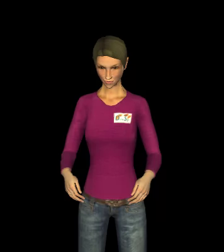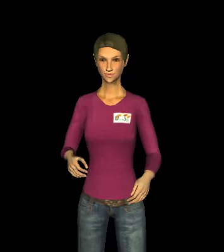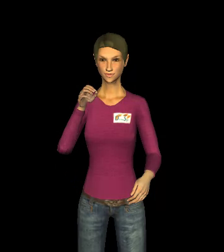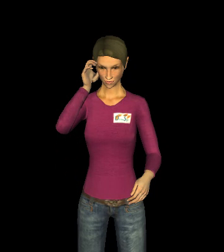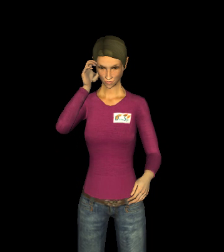يستمع